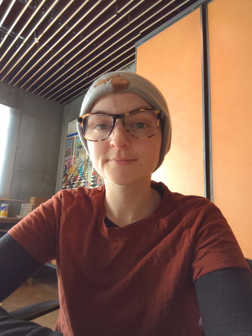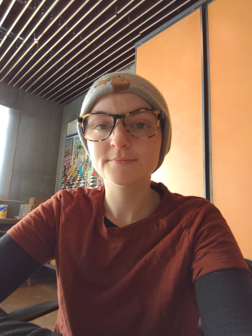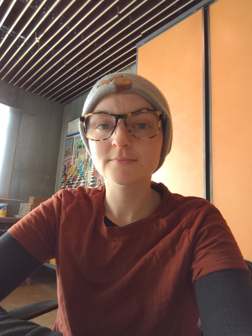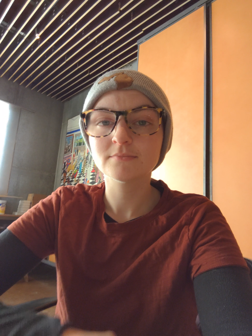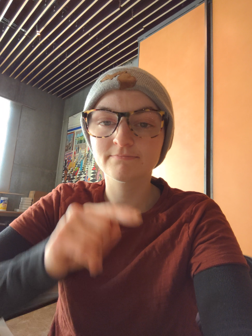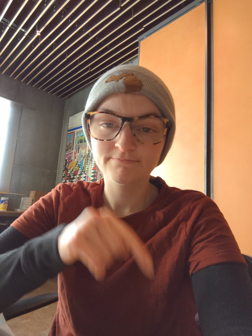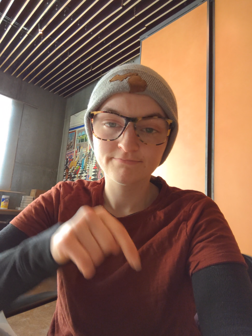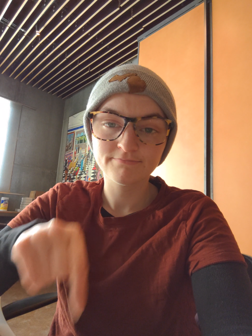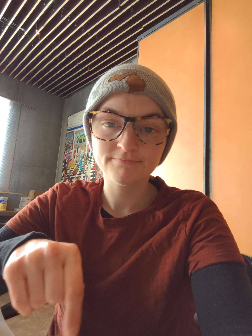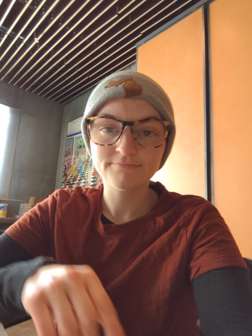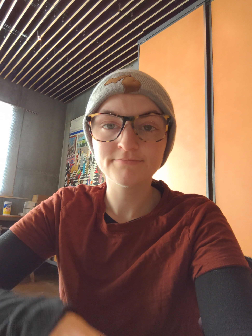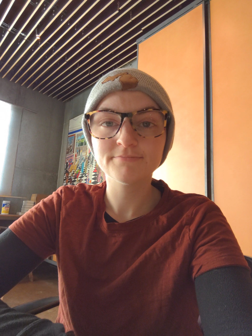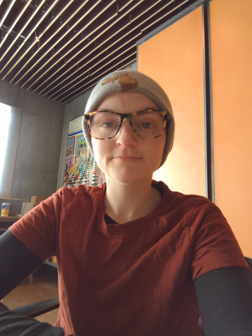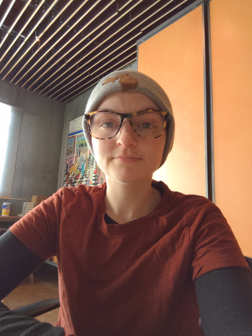feet